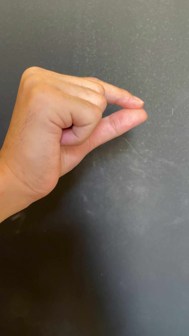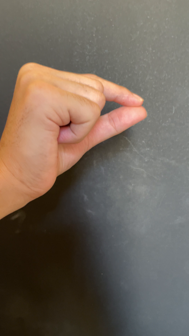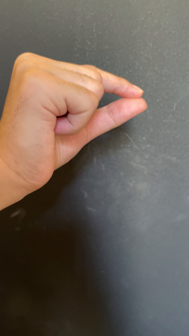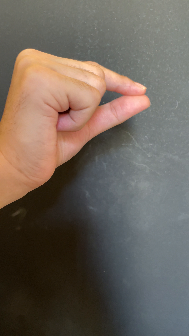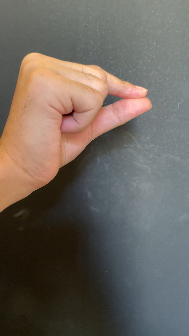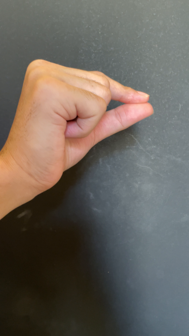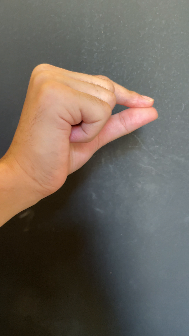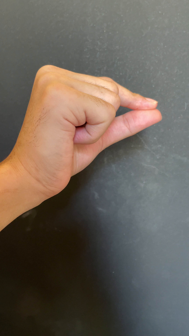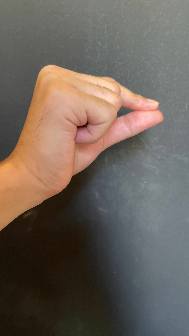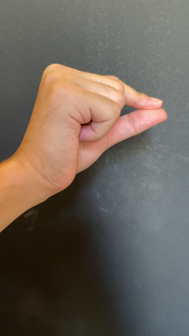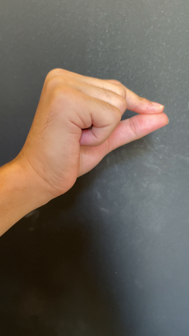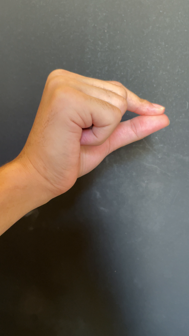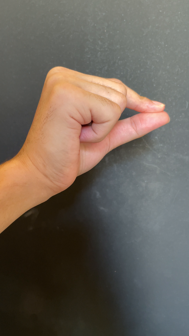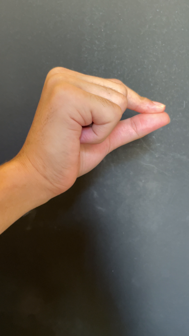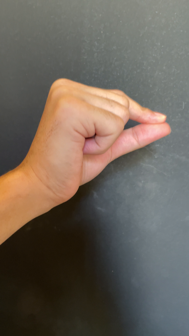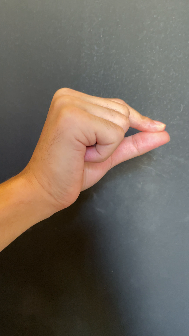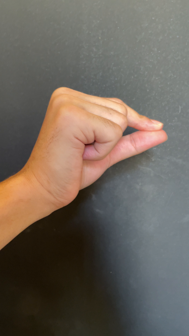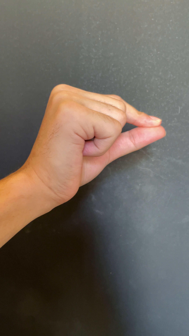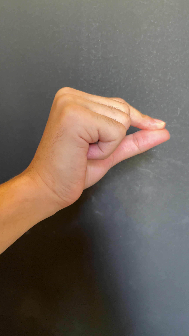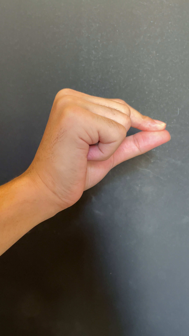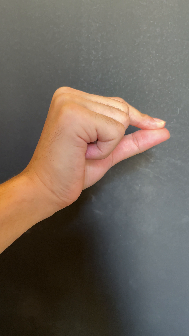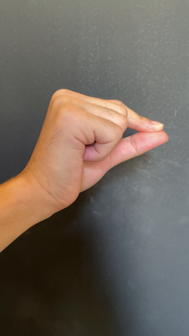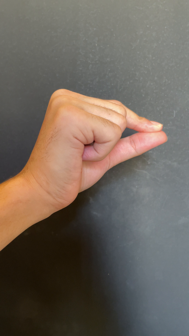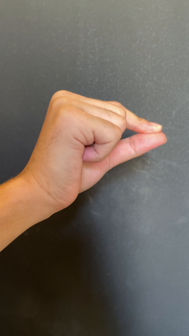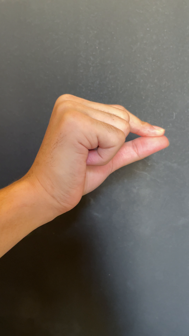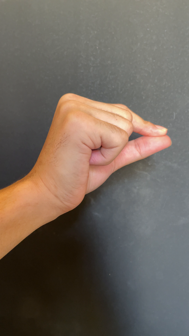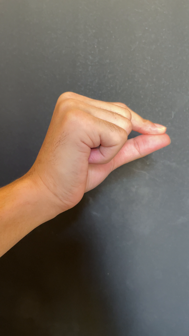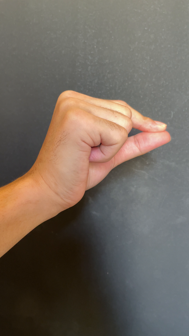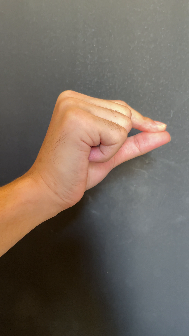क्ष